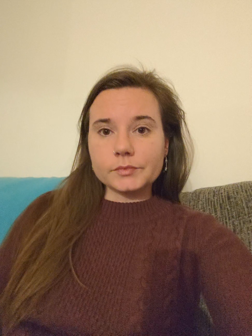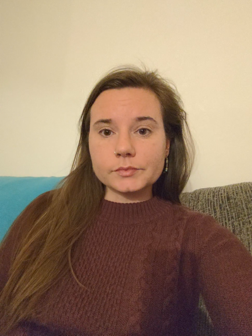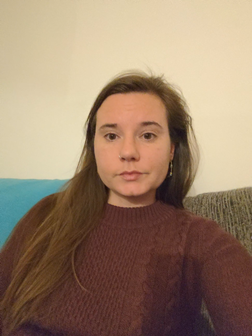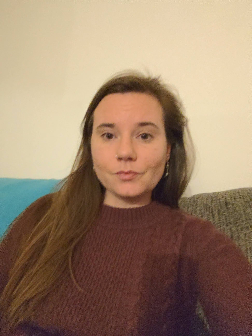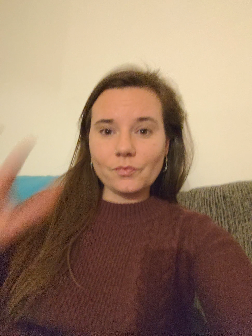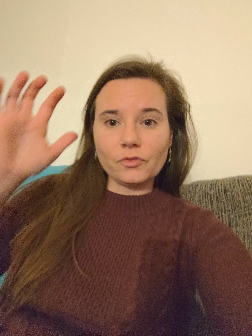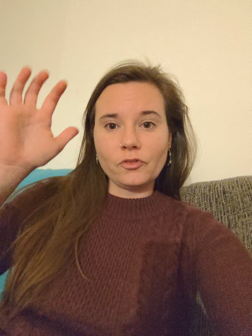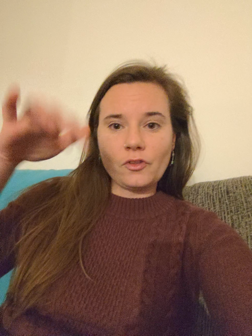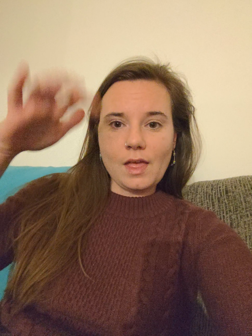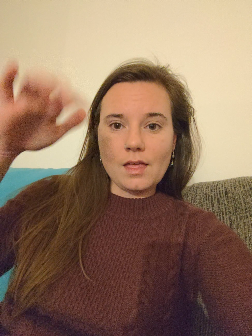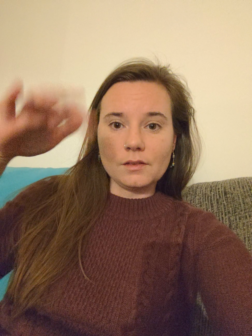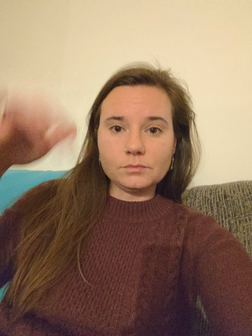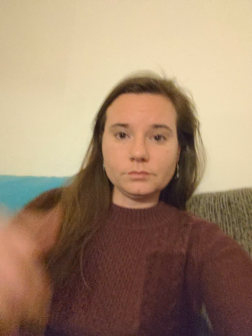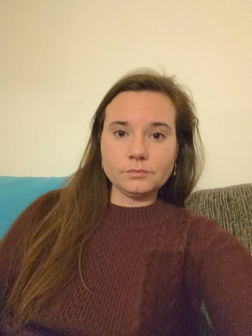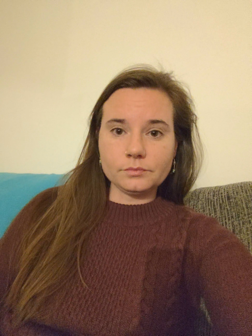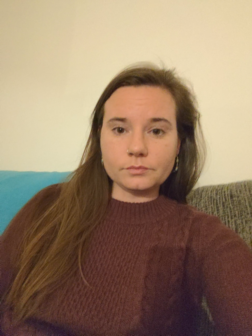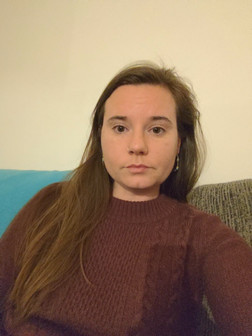rain